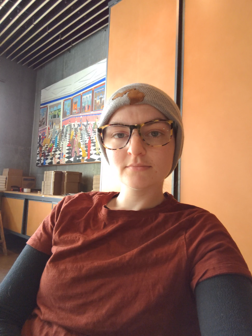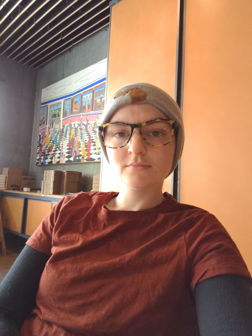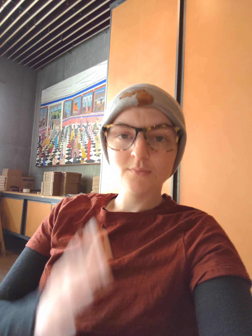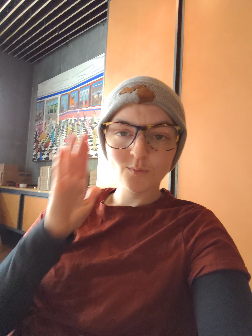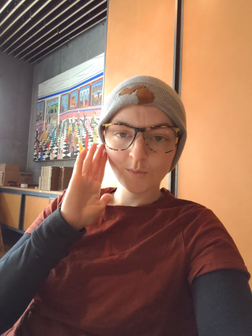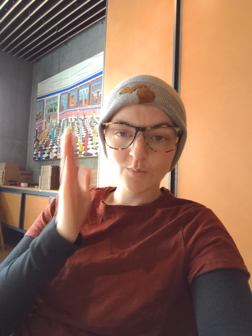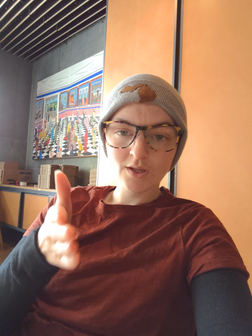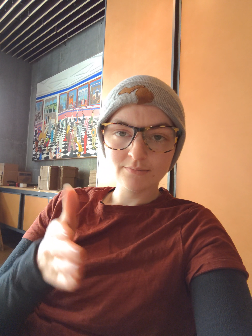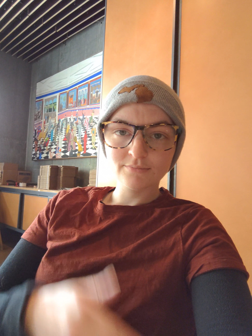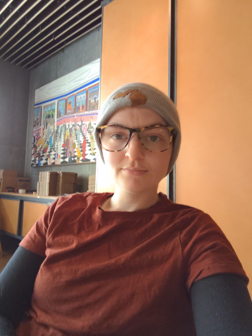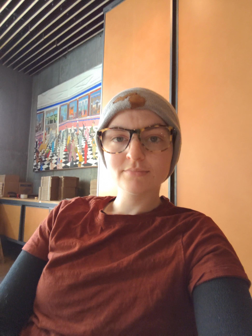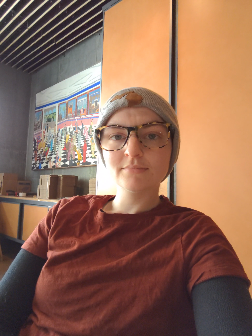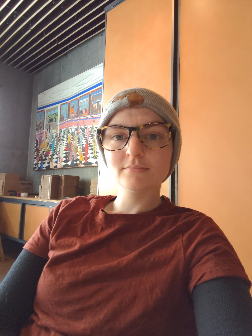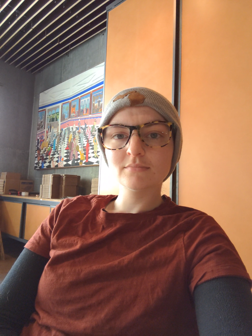will